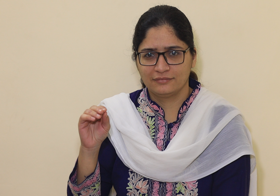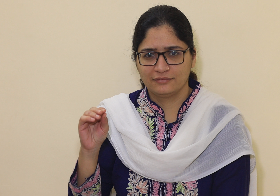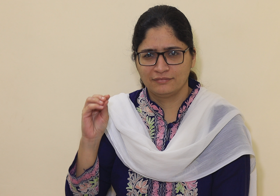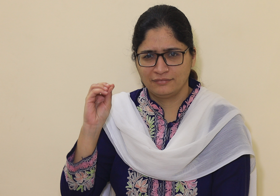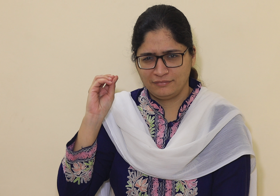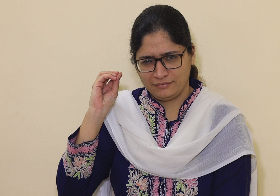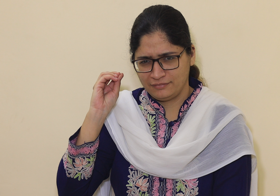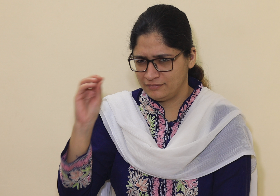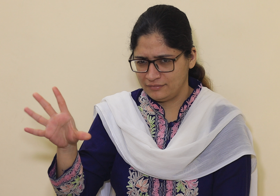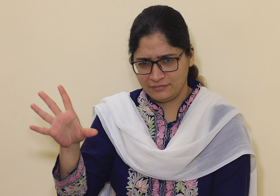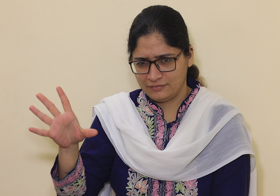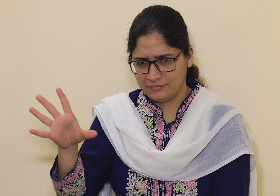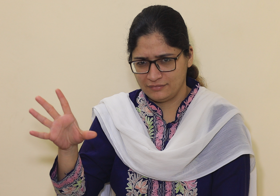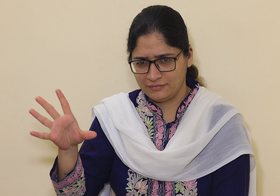bad